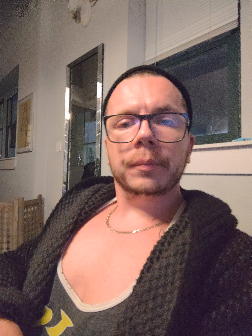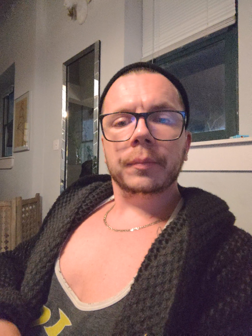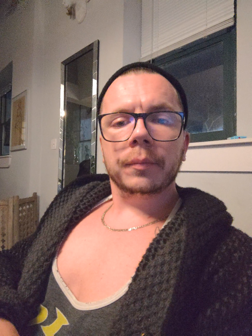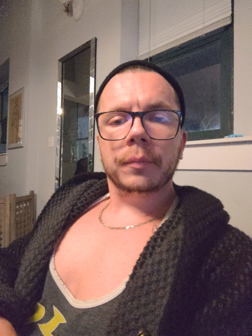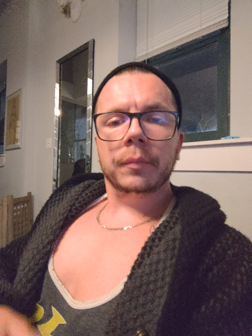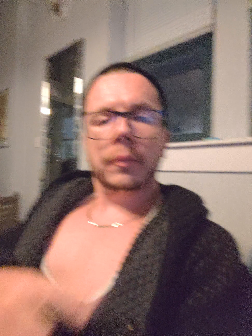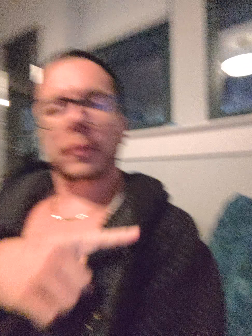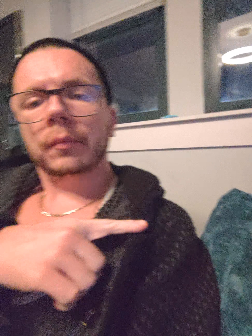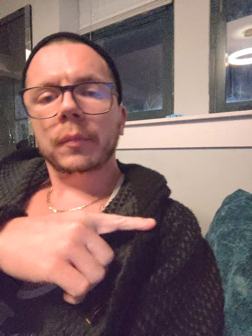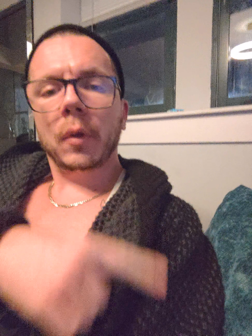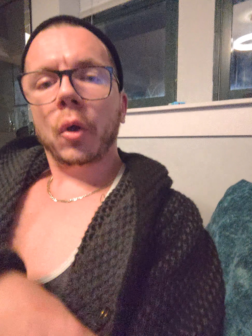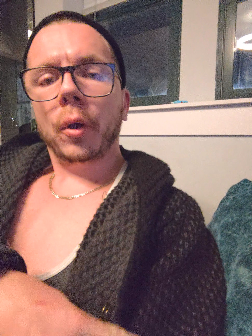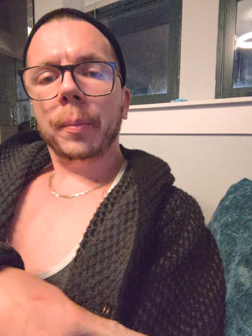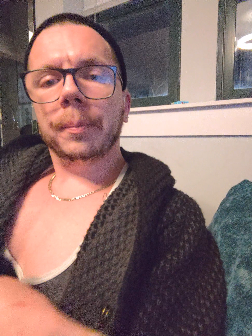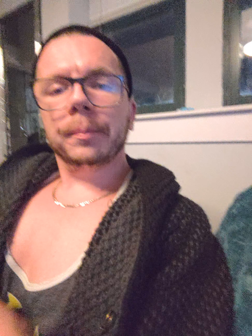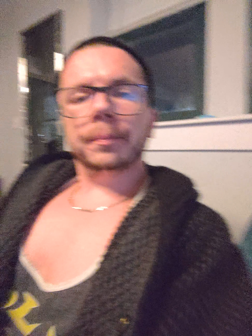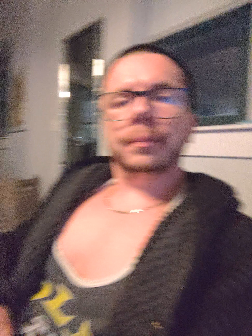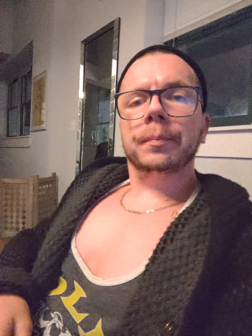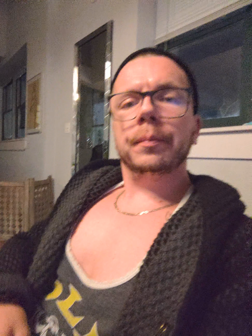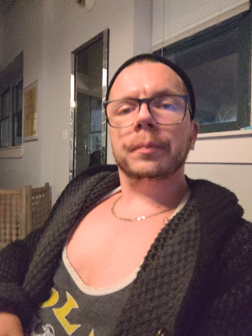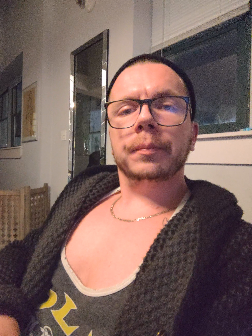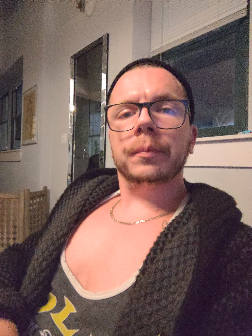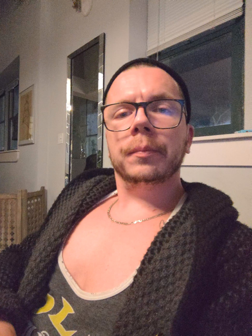arm